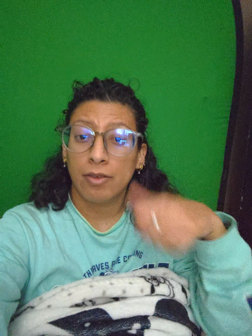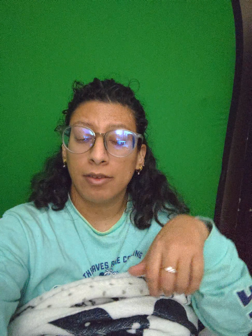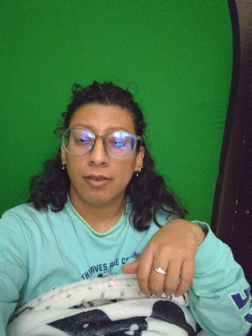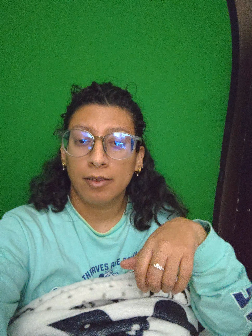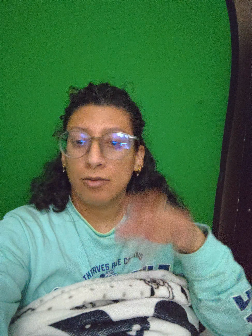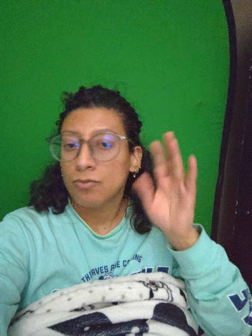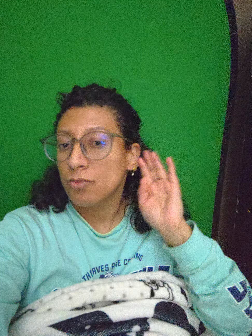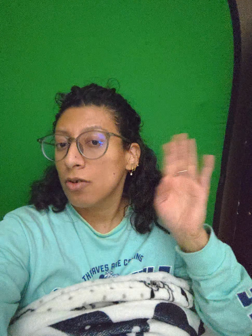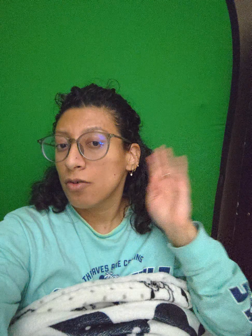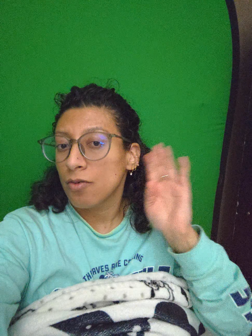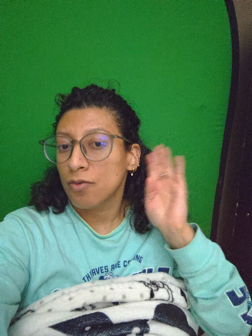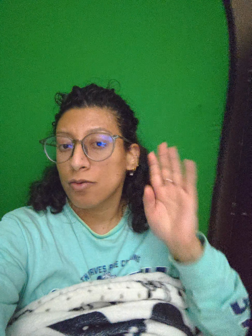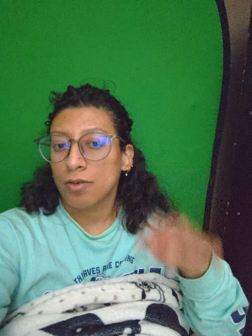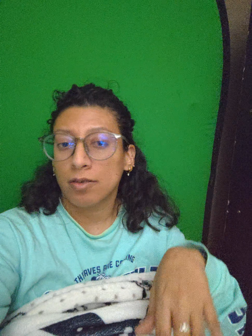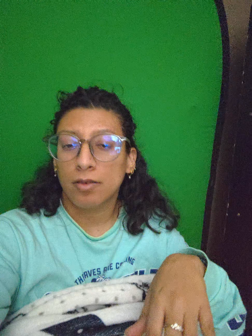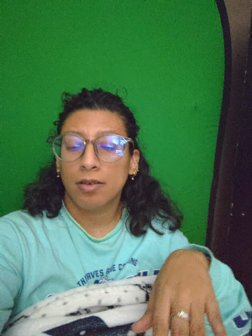dog